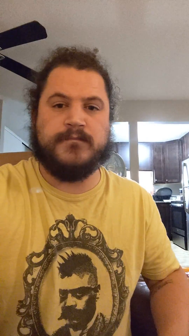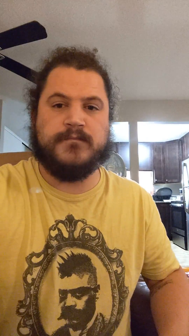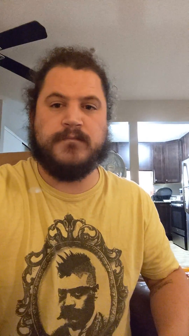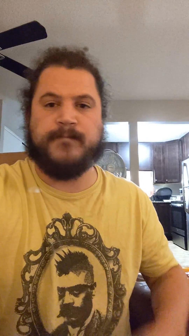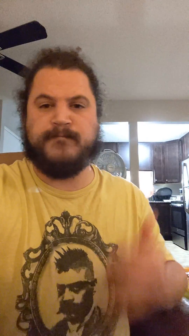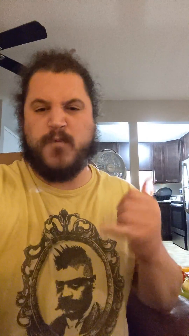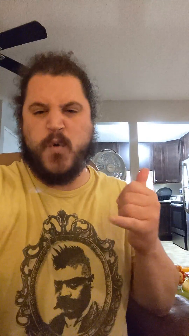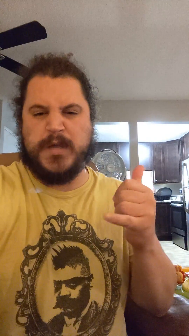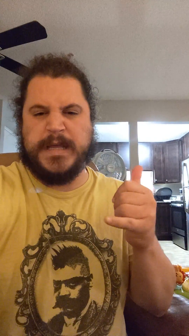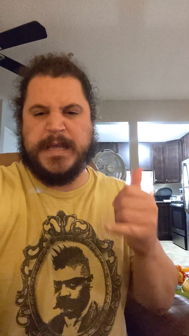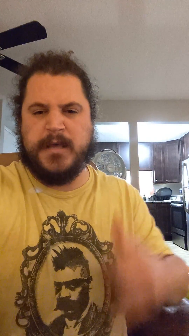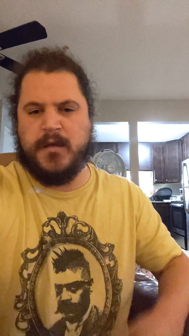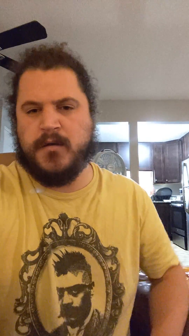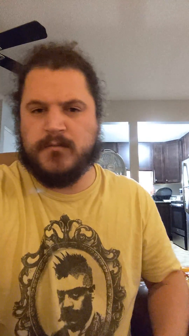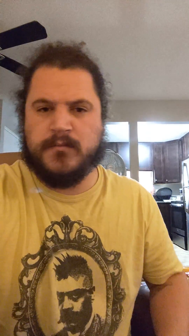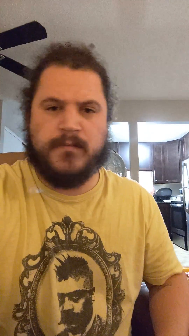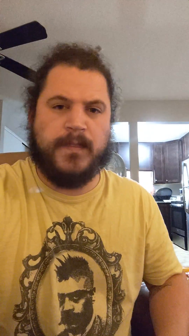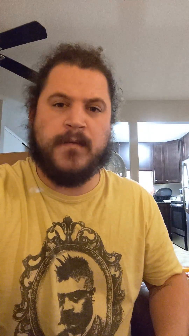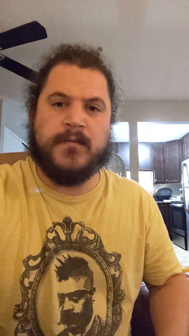party